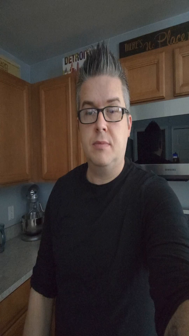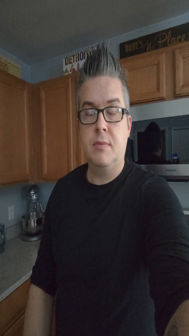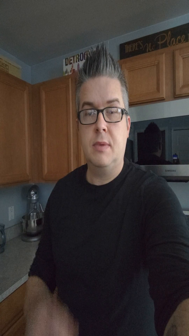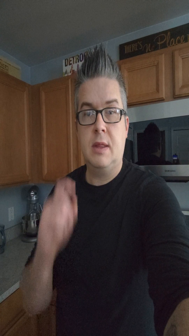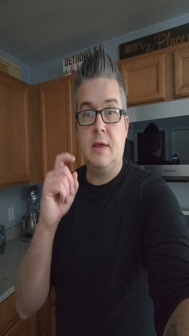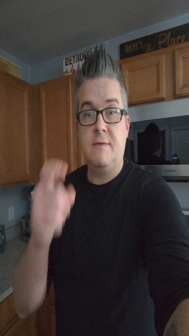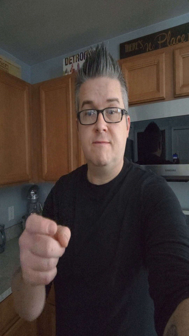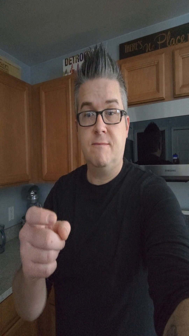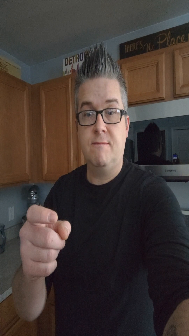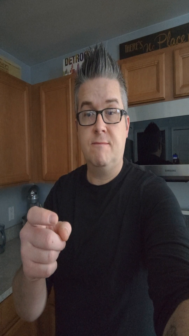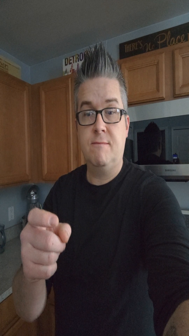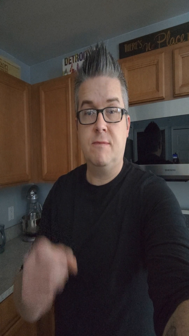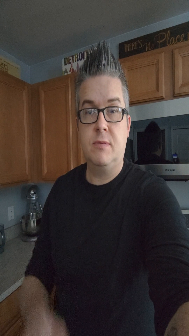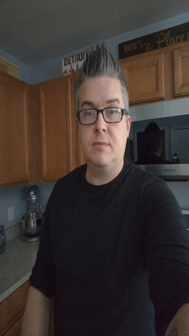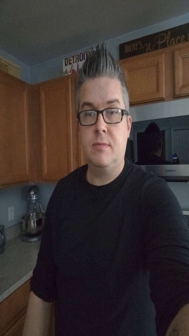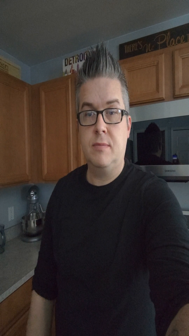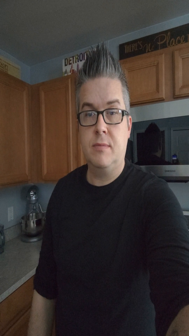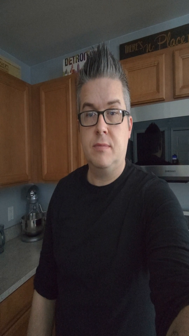gift